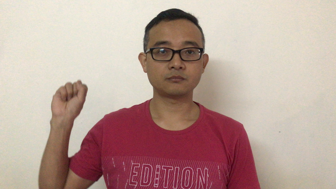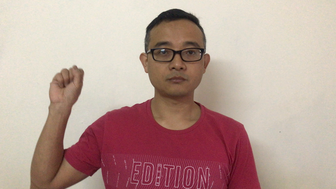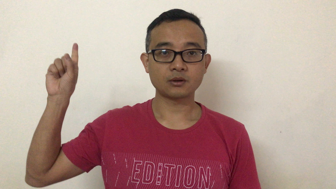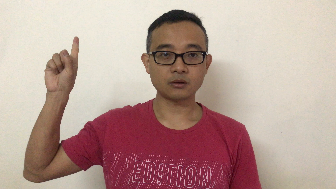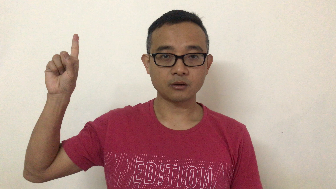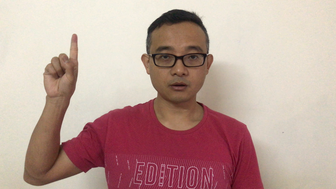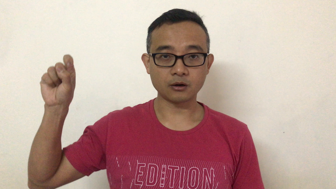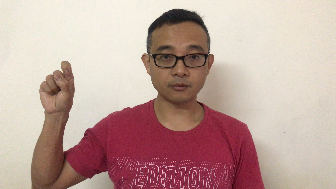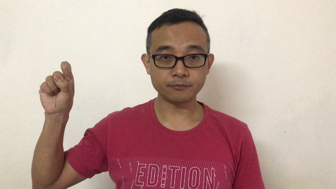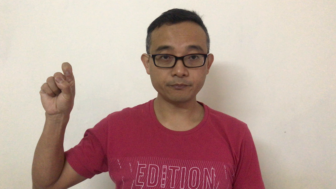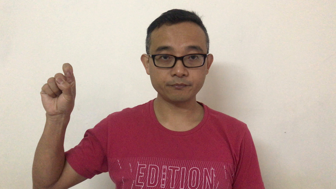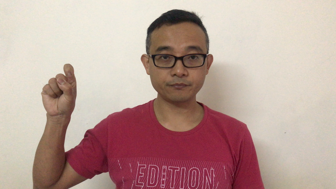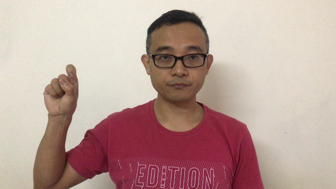अं